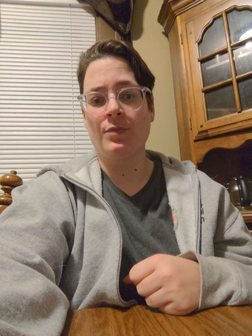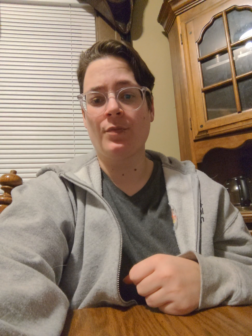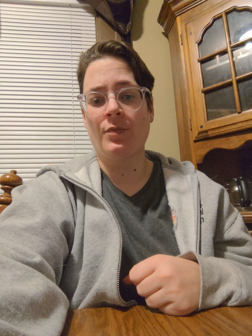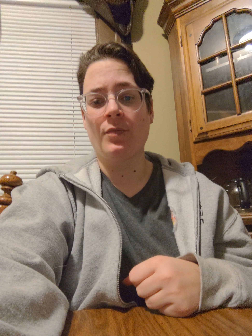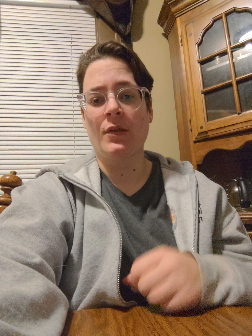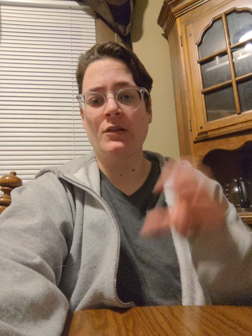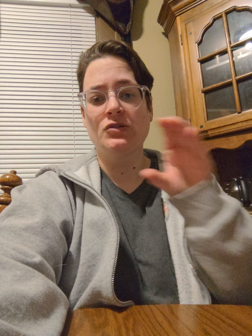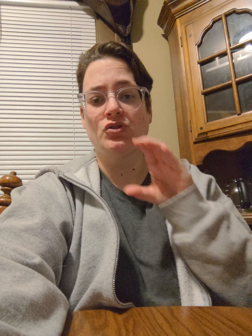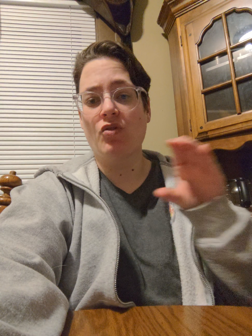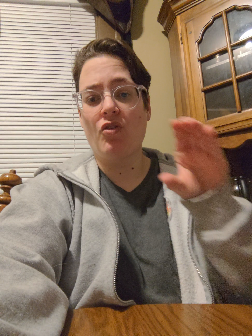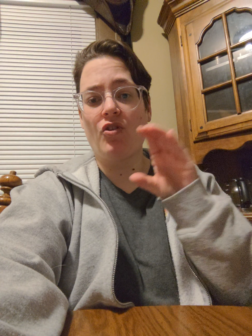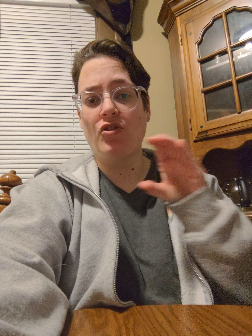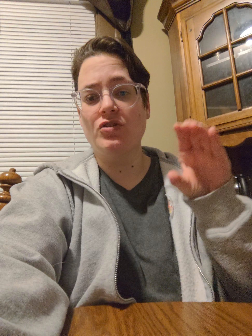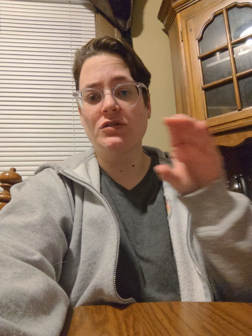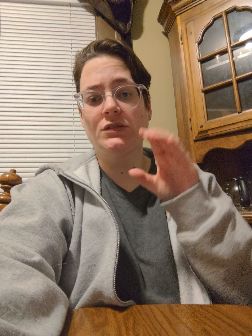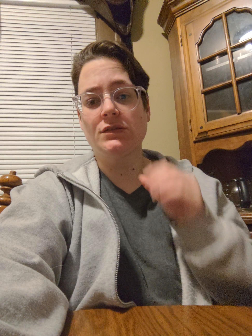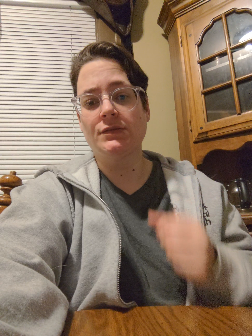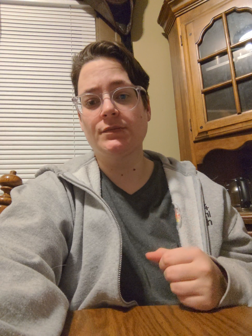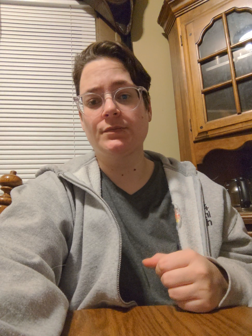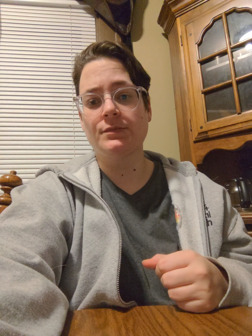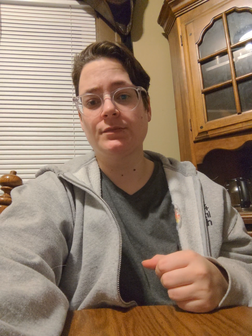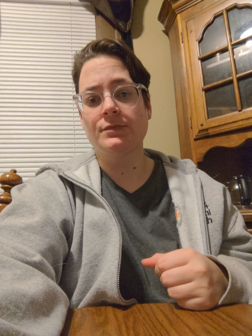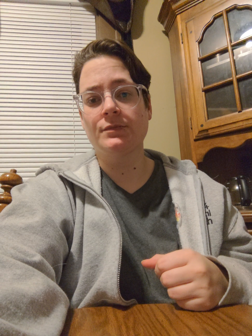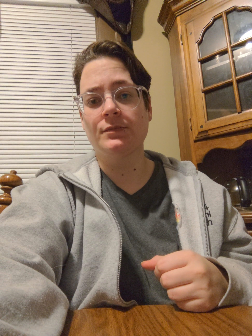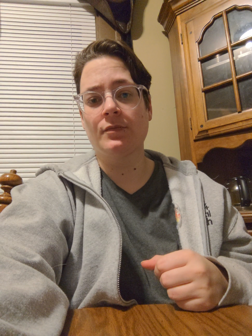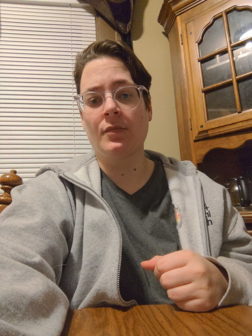chocolate